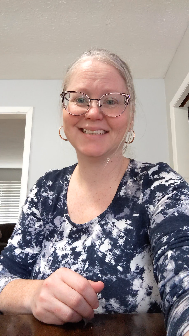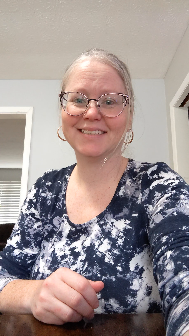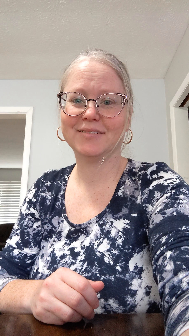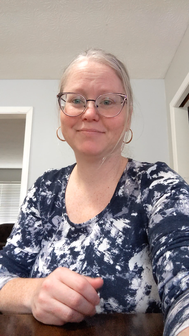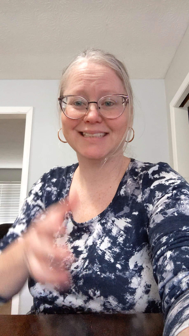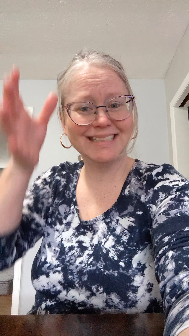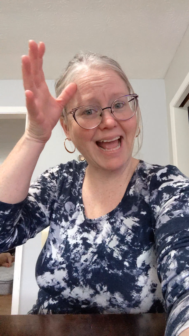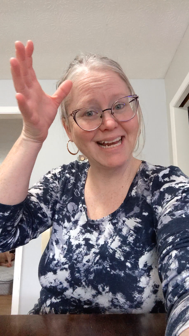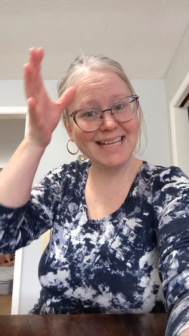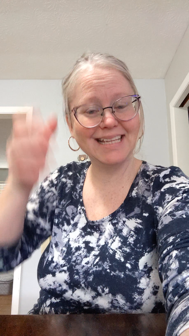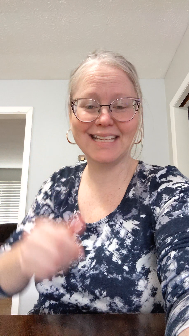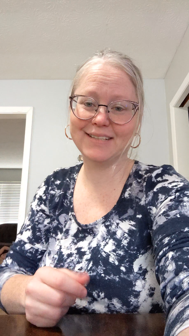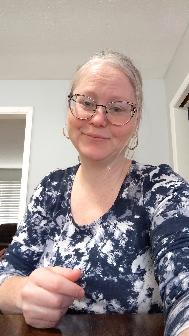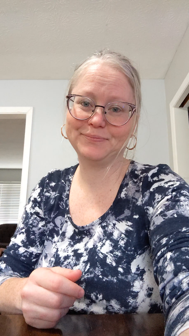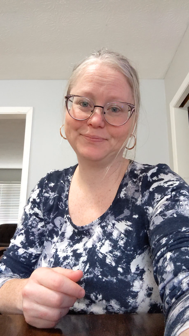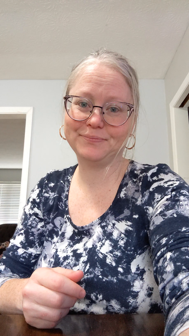daddy